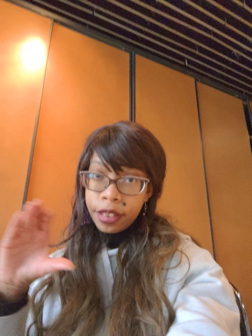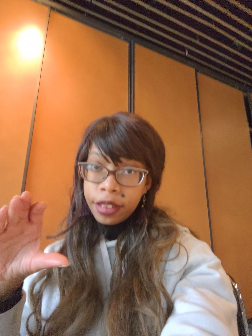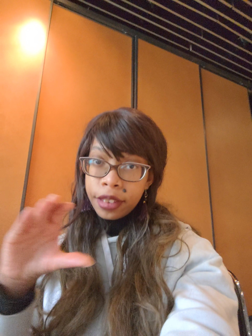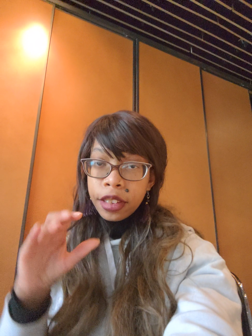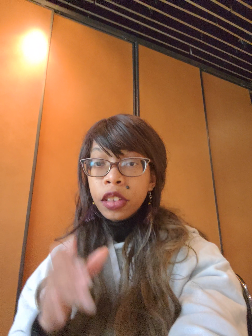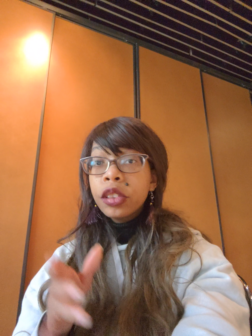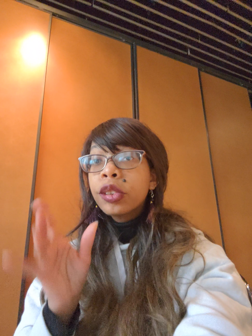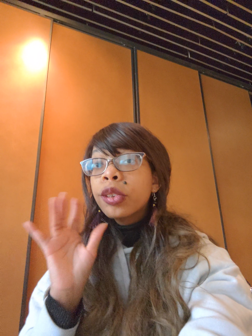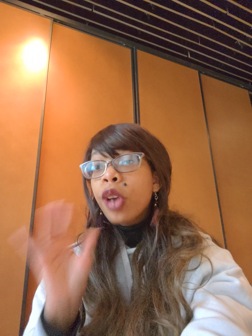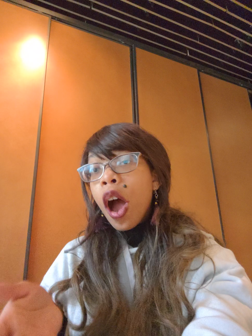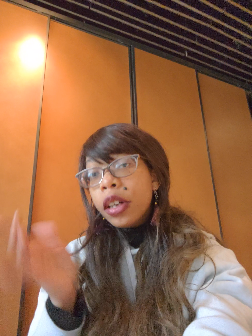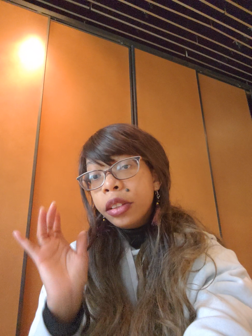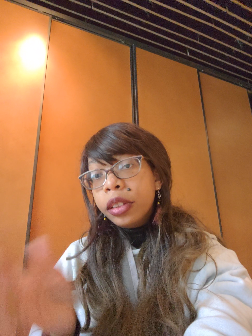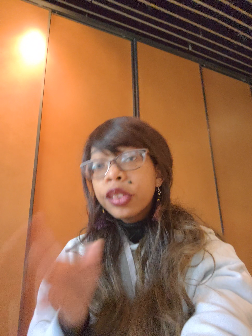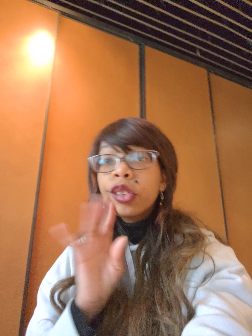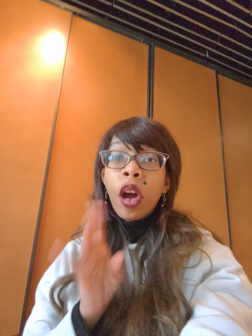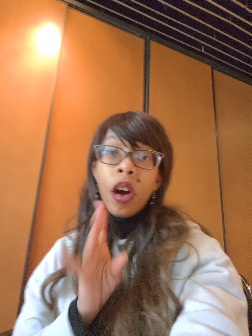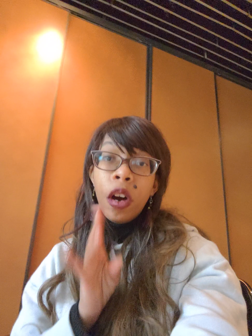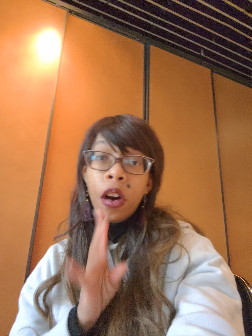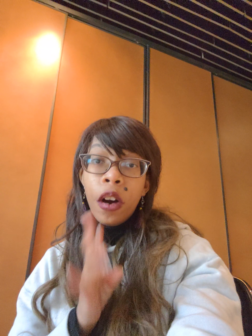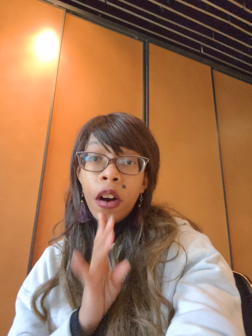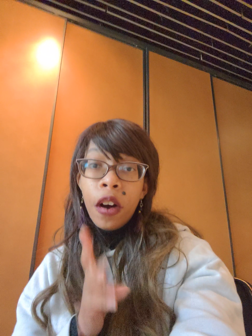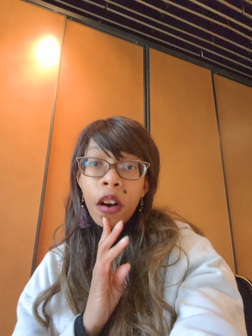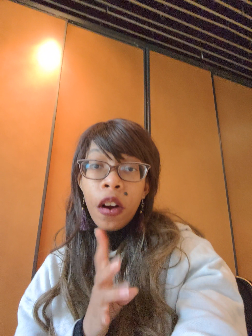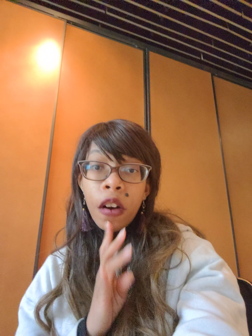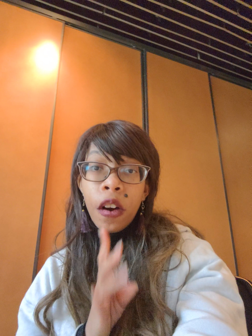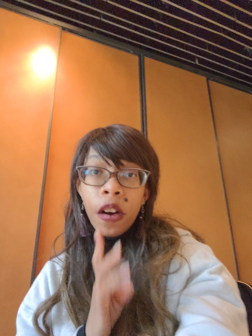talk